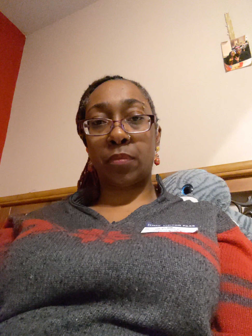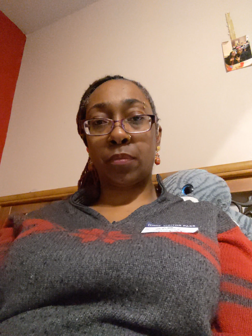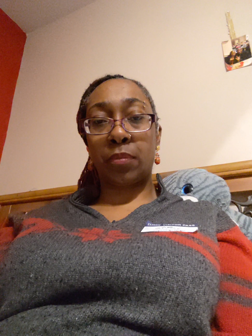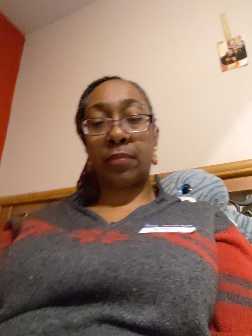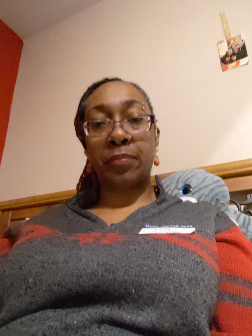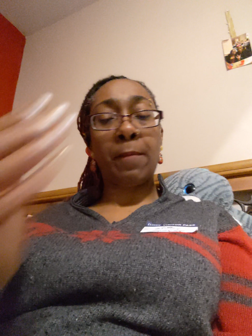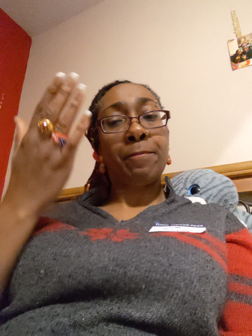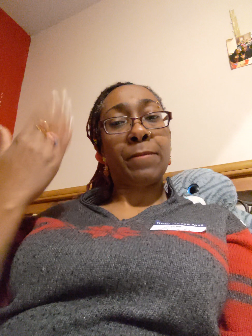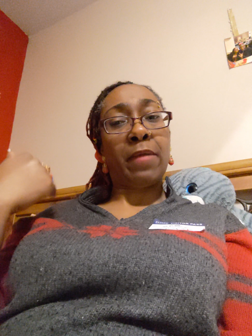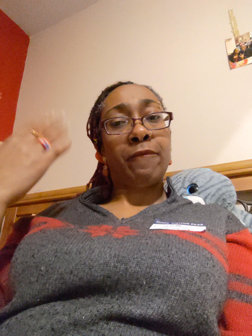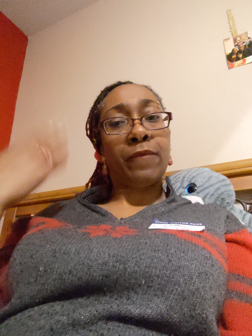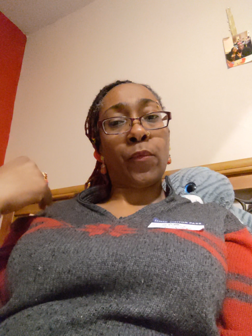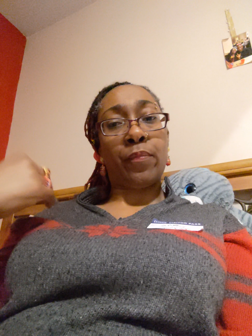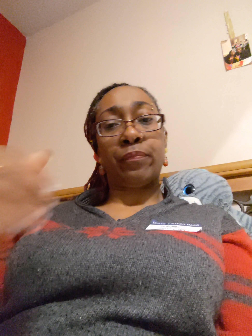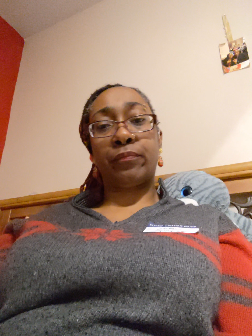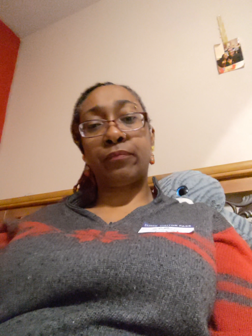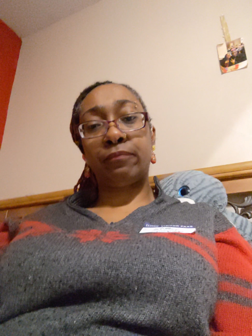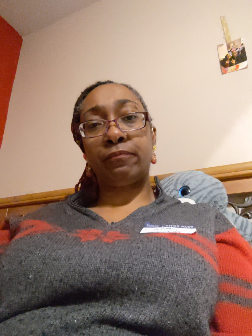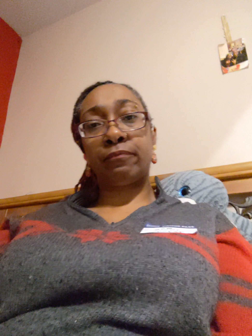before